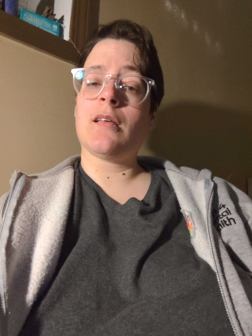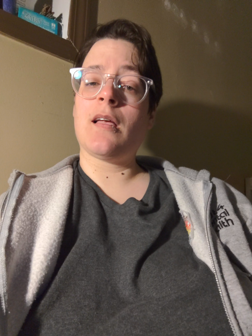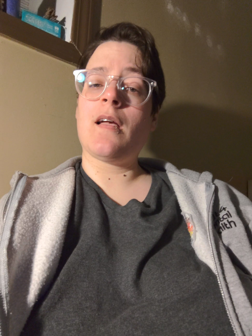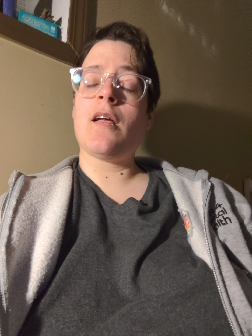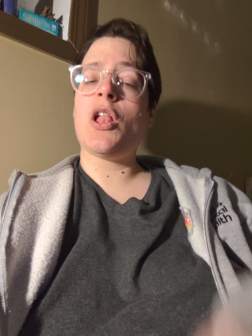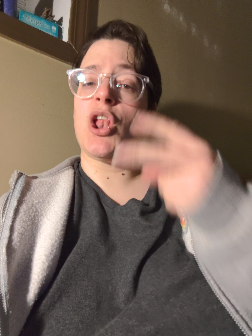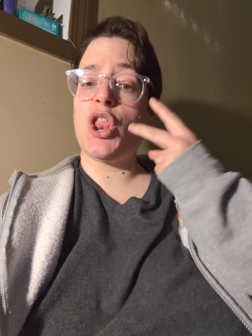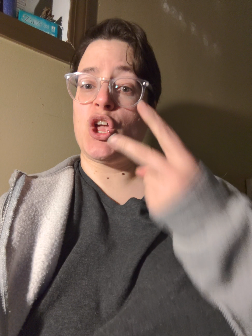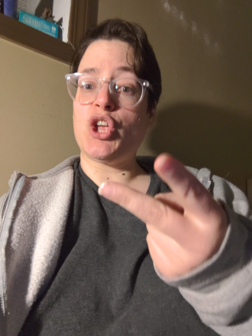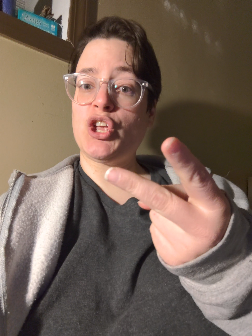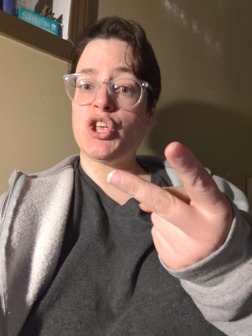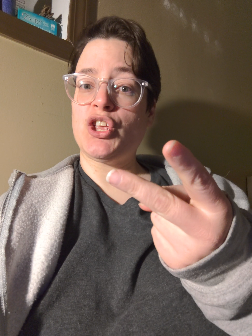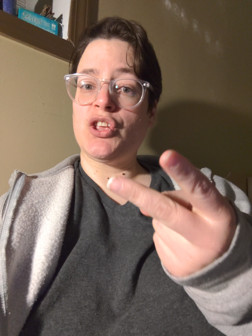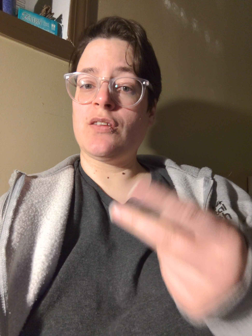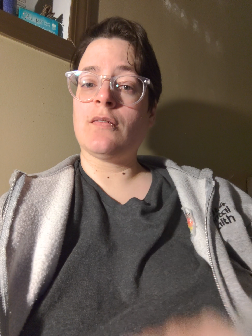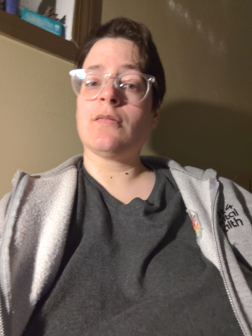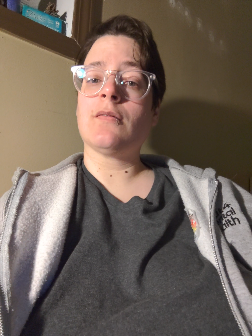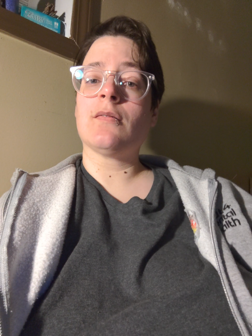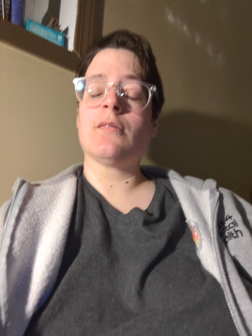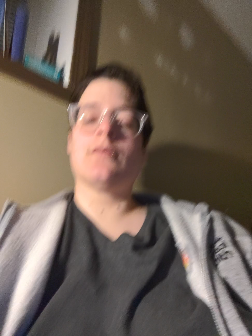look